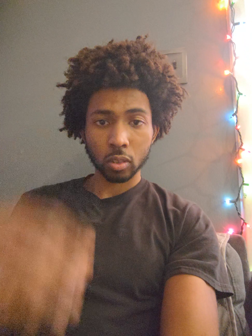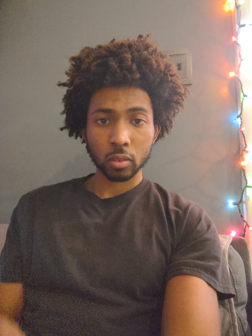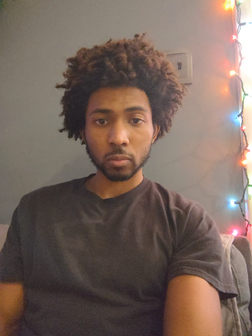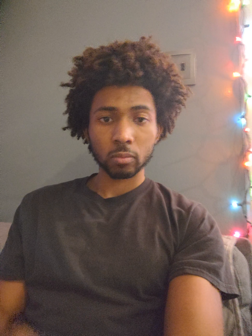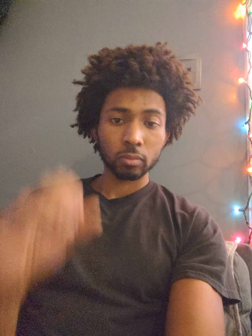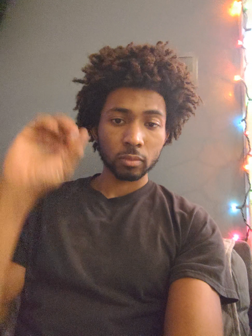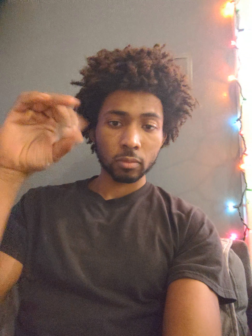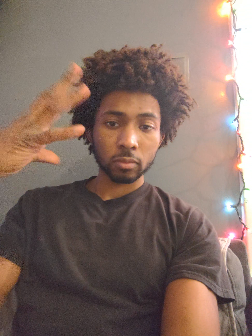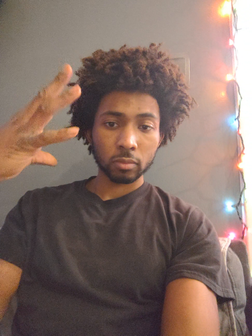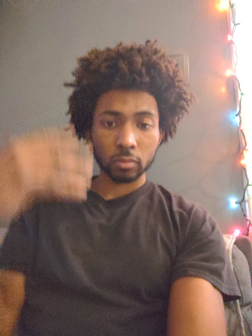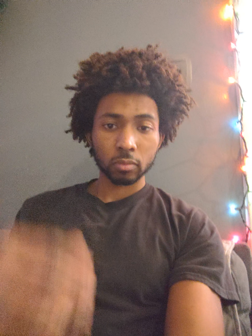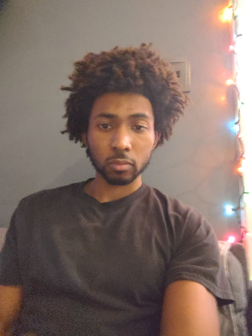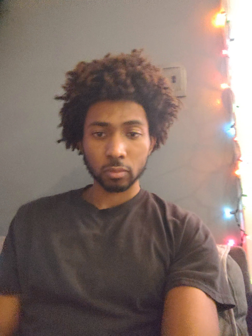sun